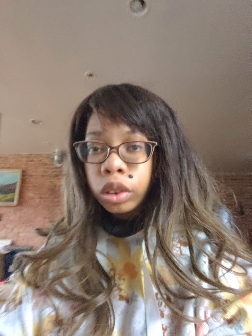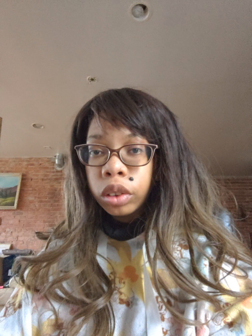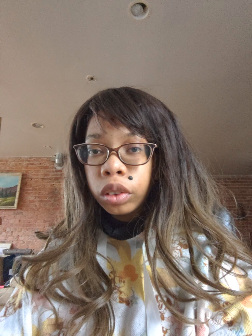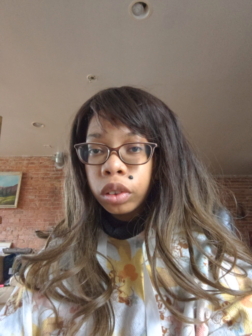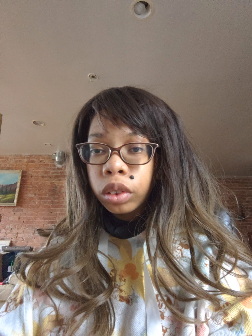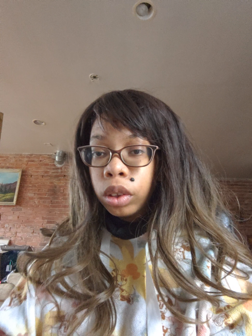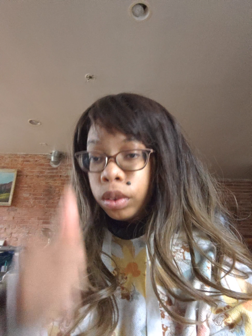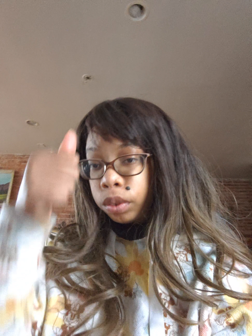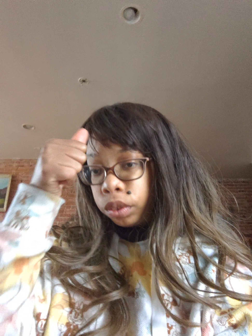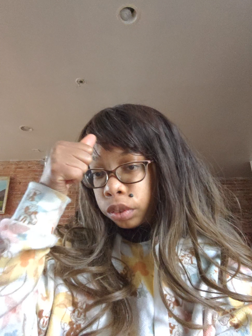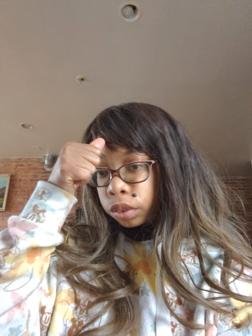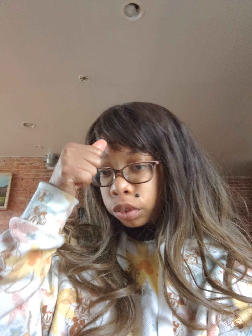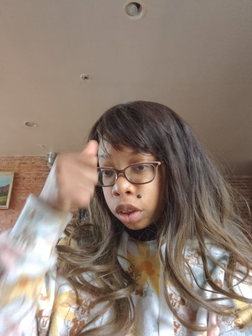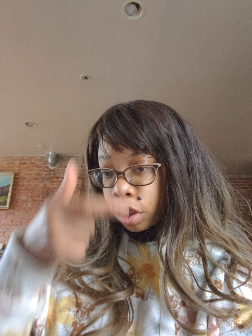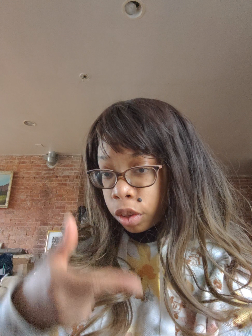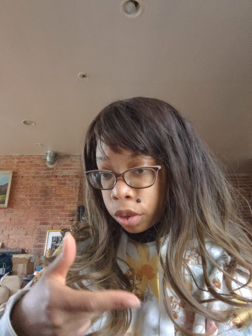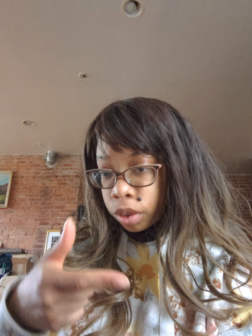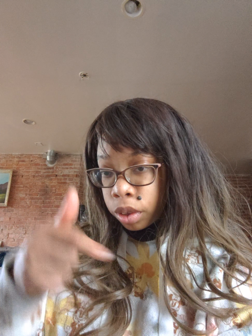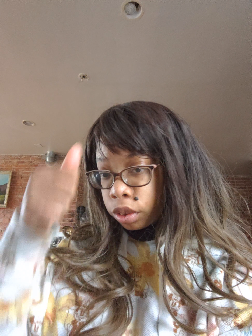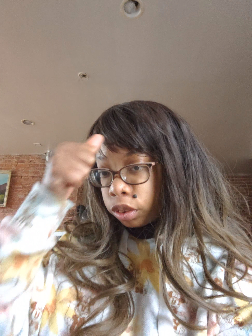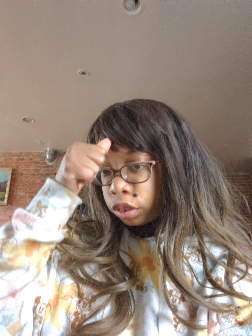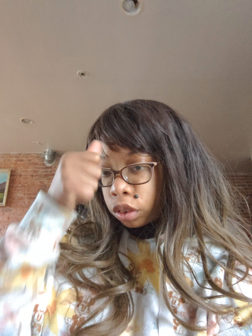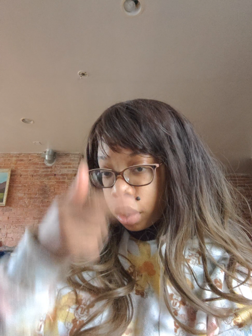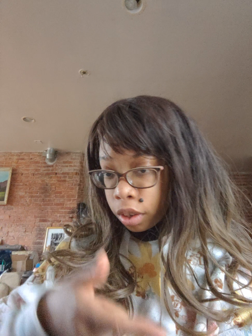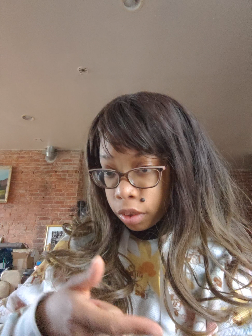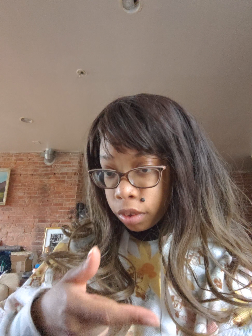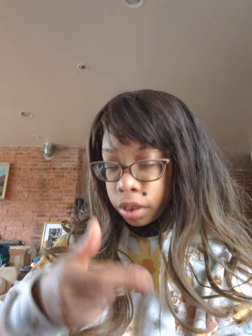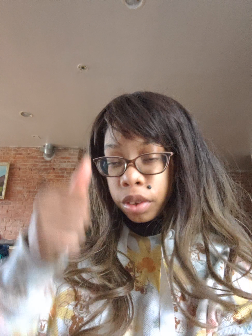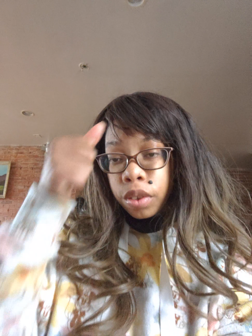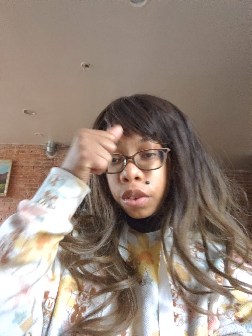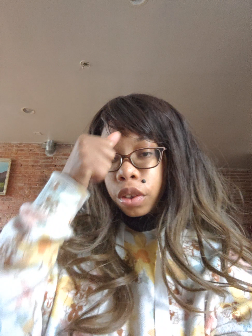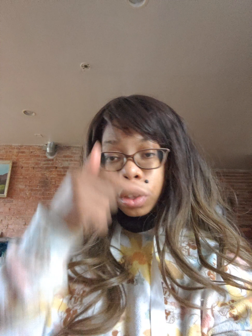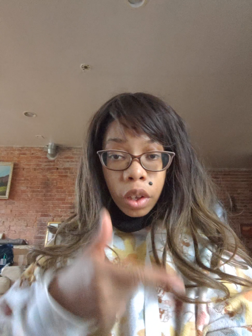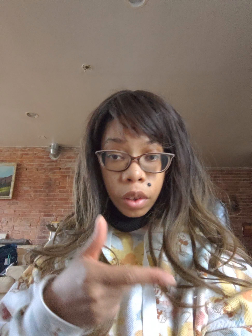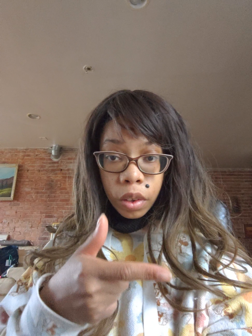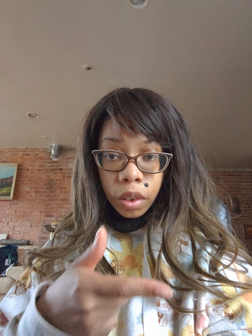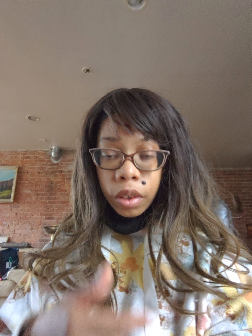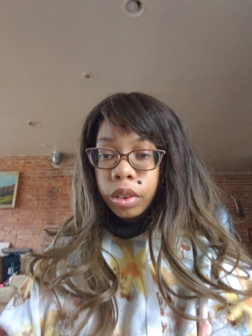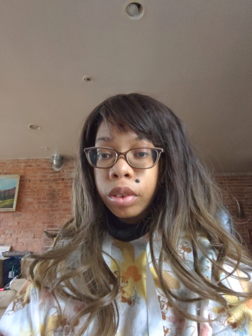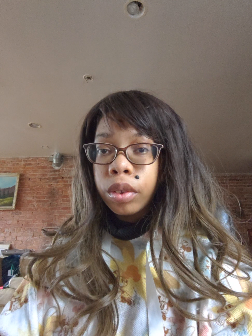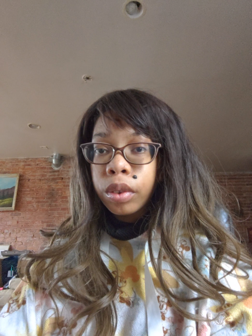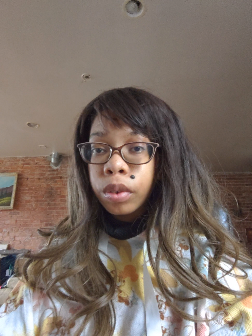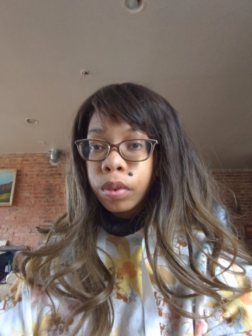brother